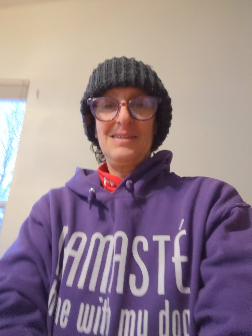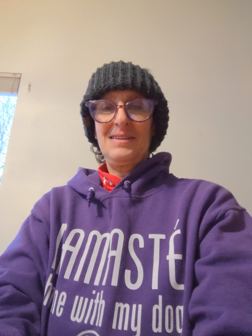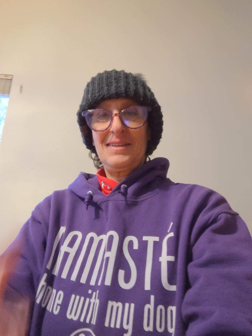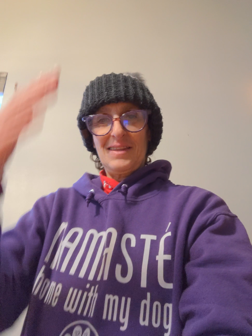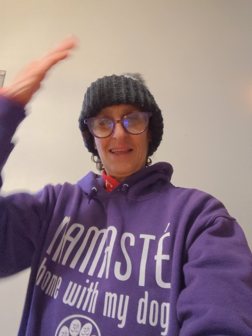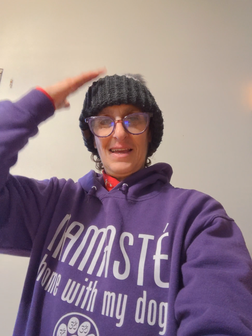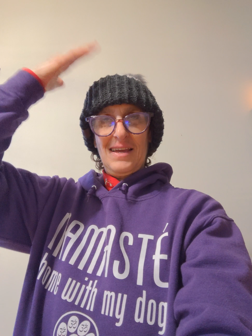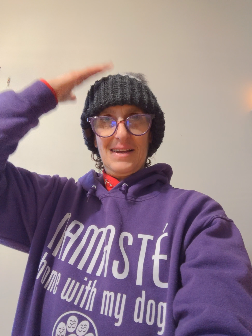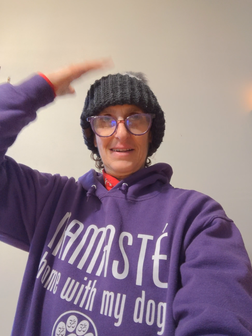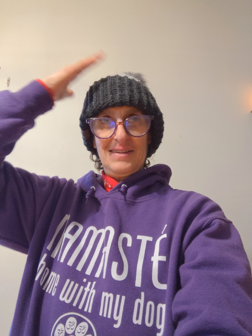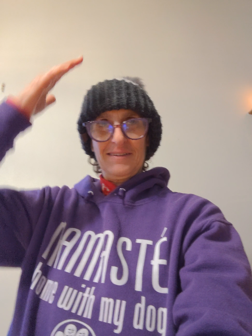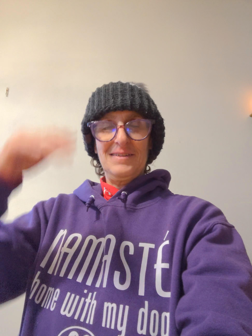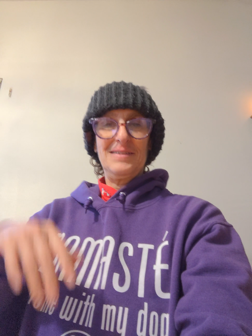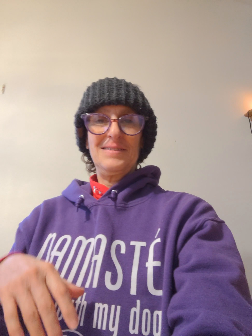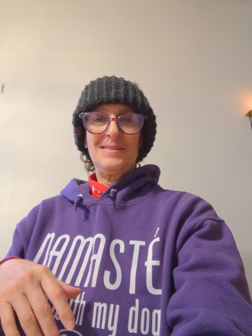hat